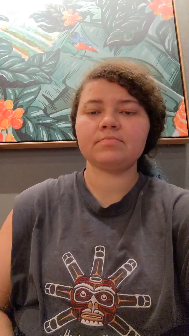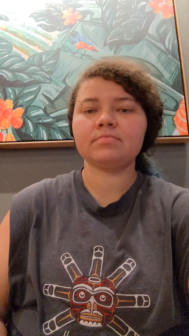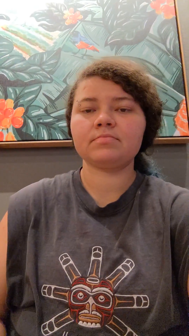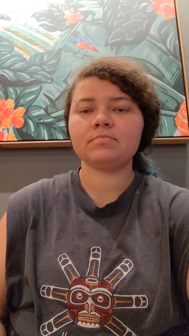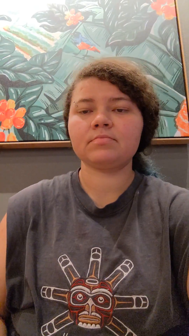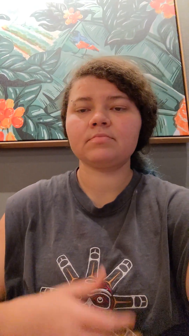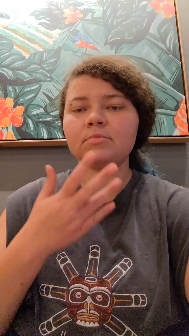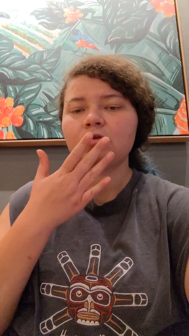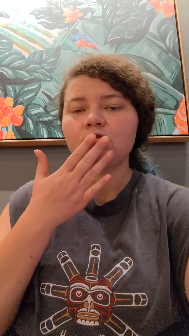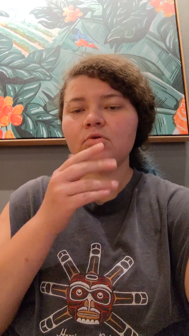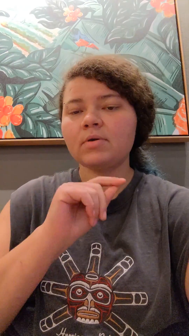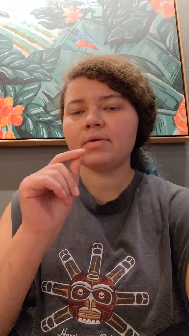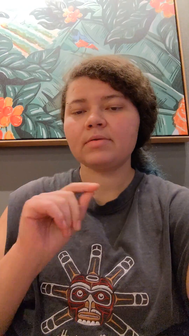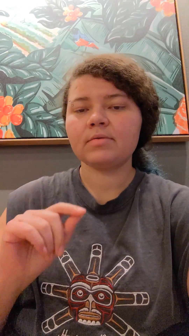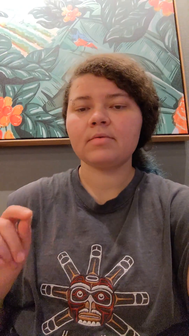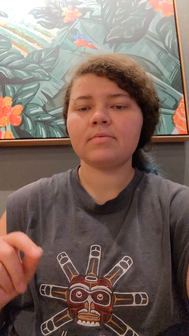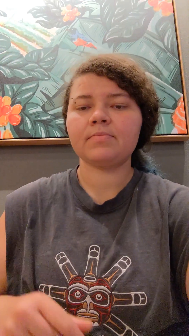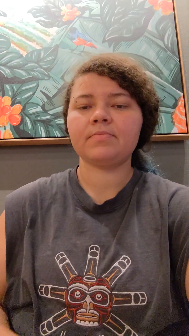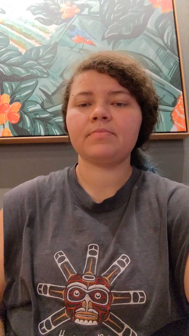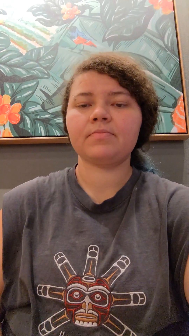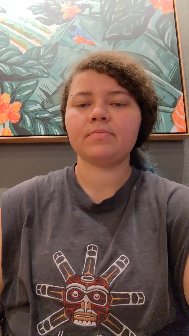crayon